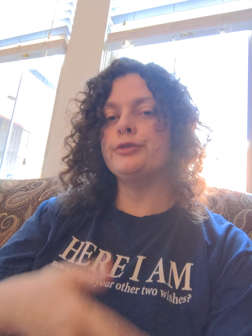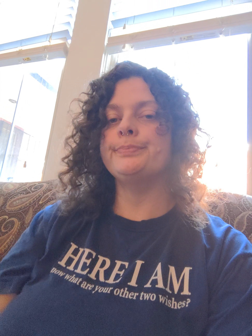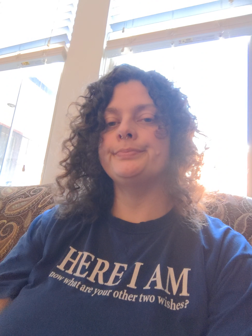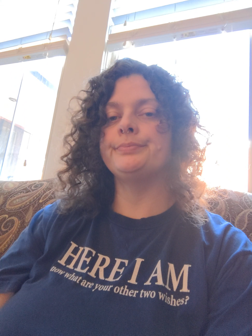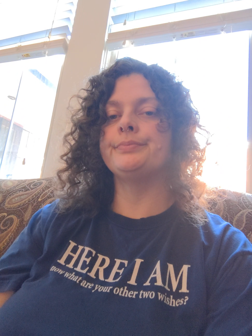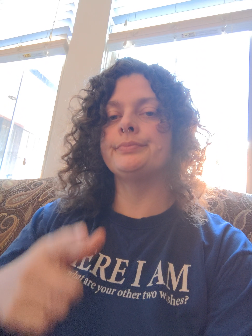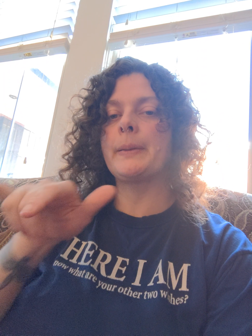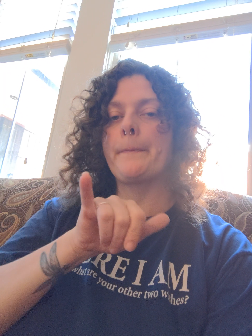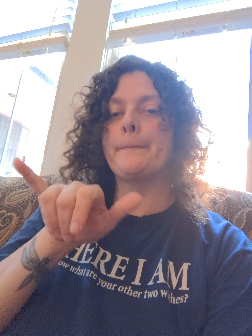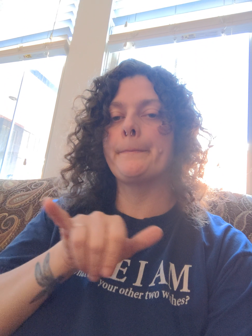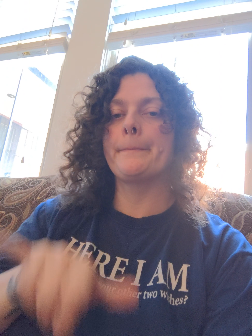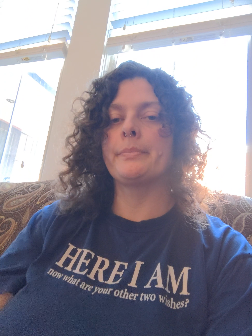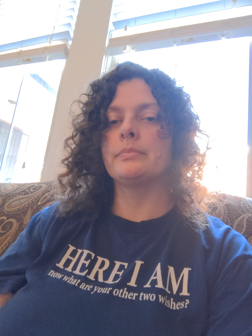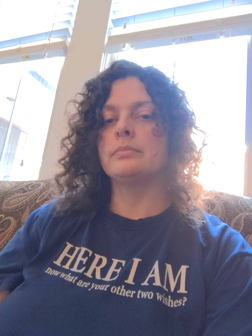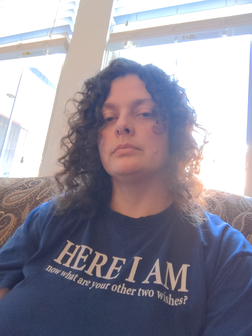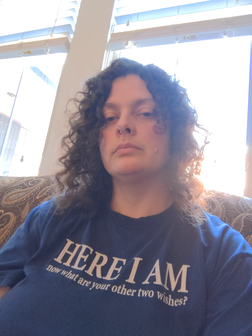same